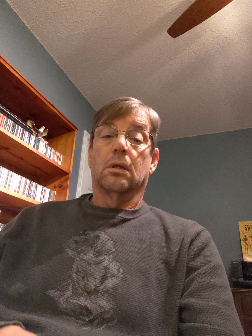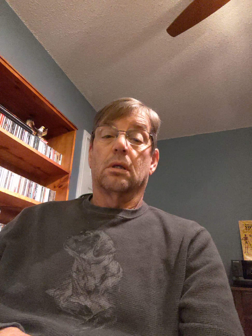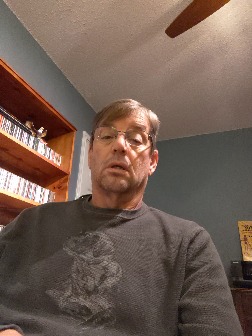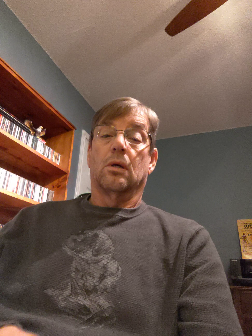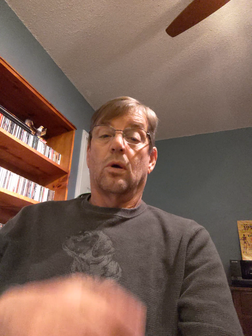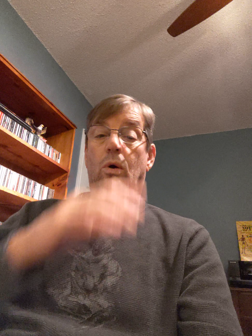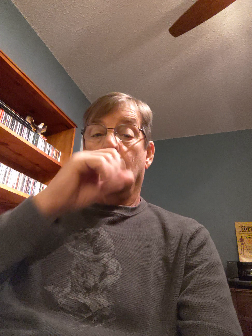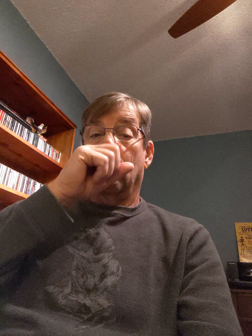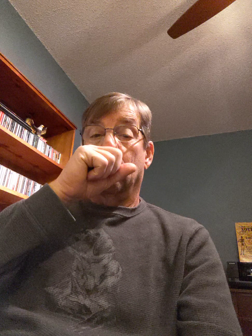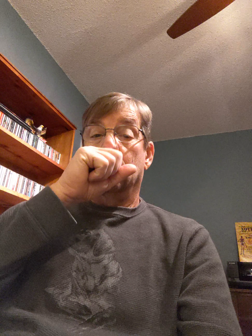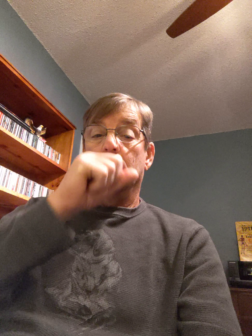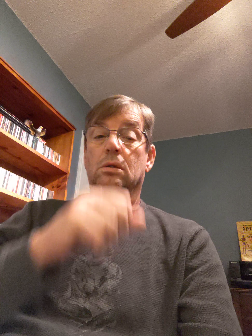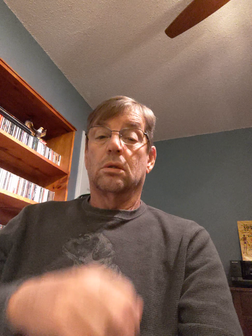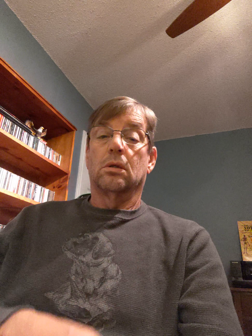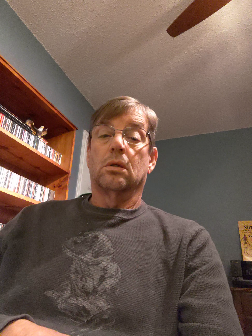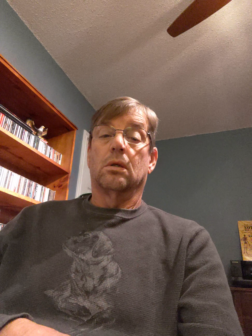orange